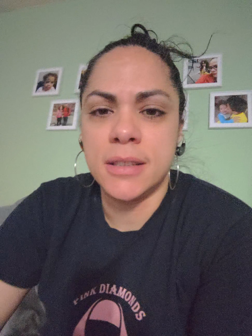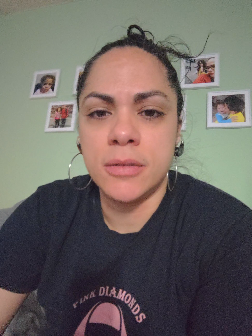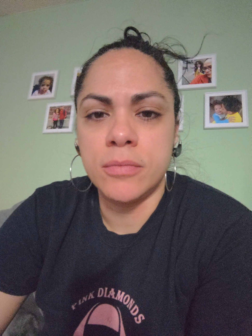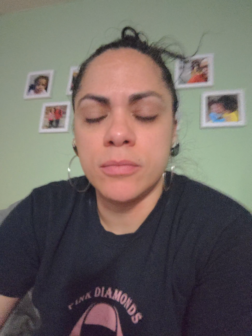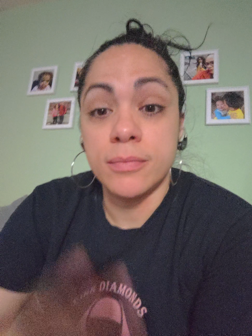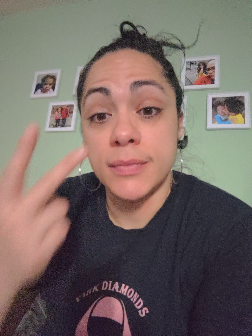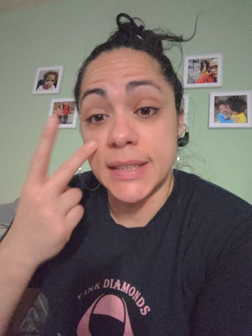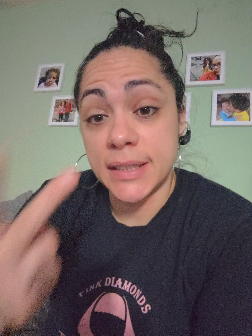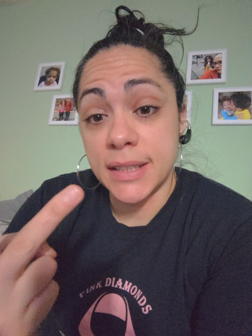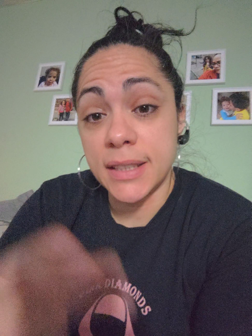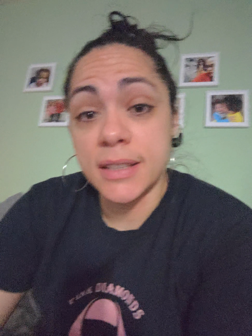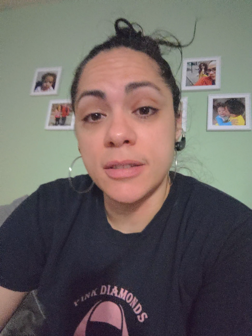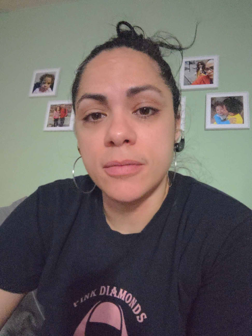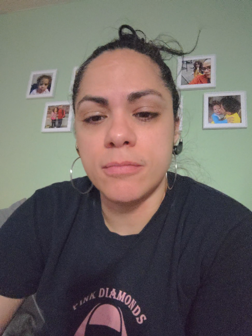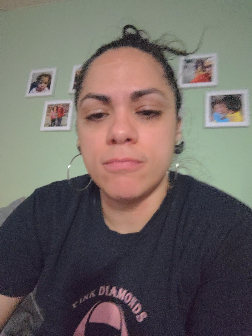see